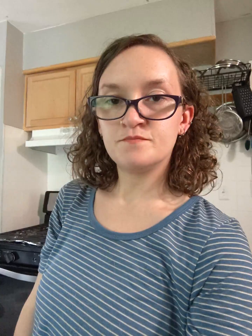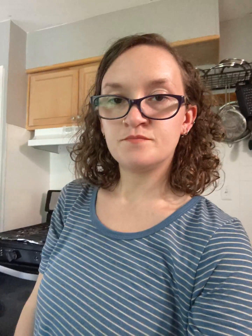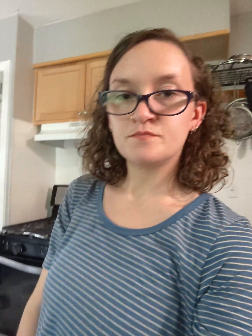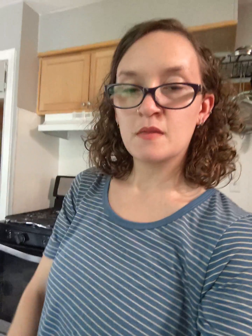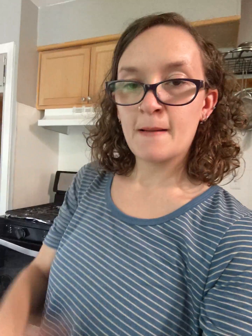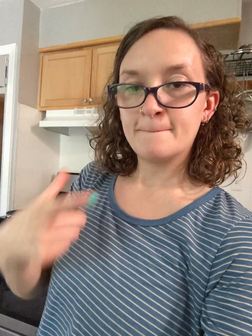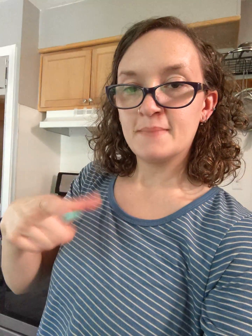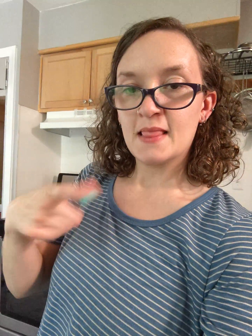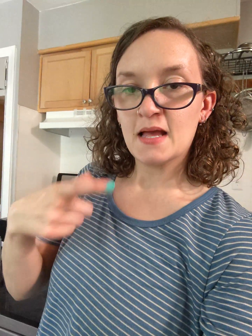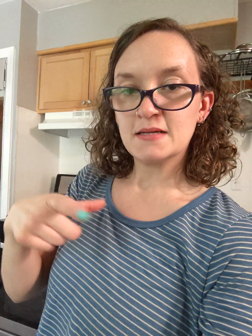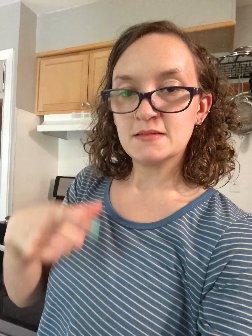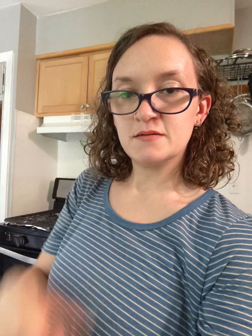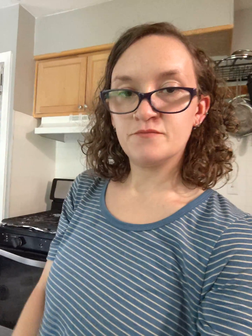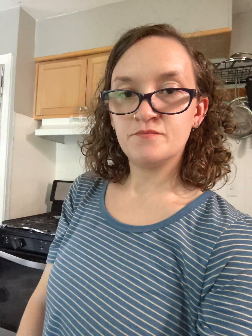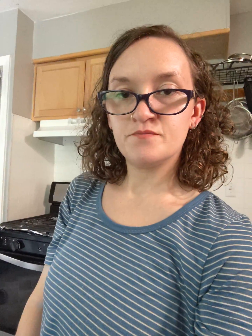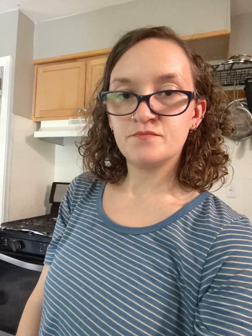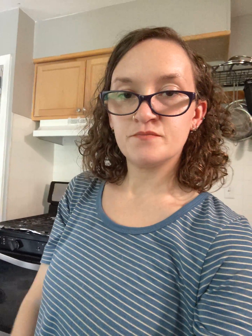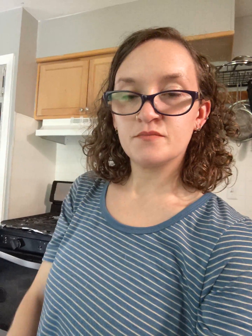plate